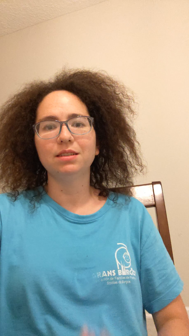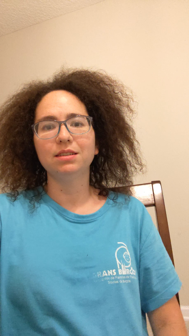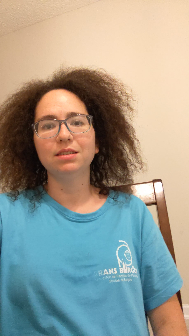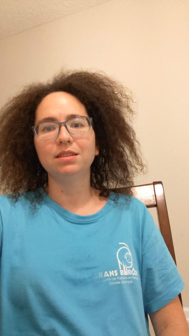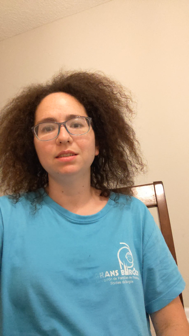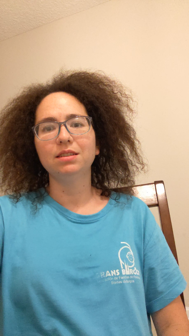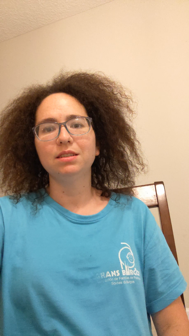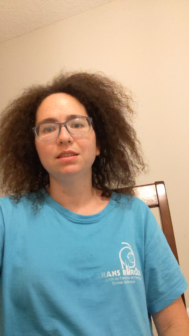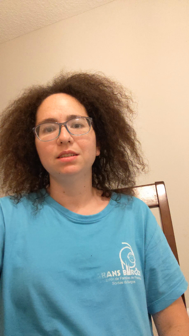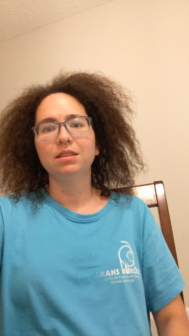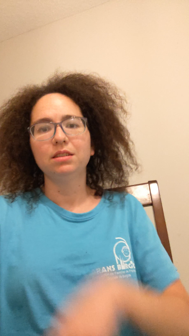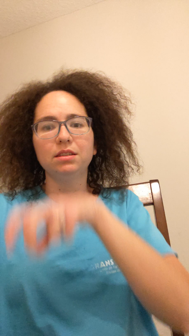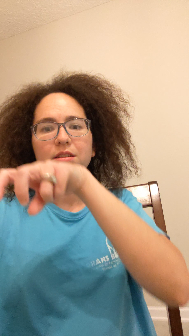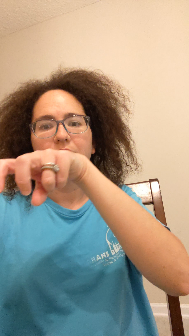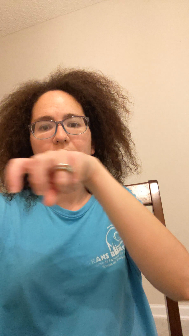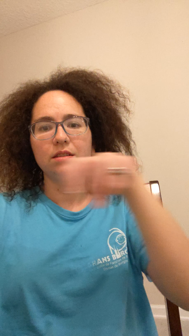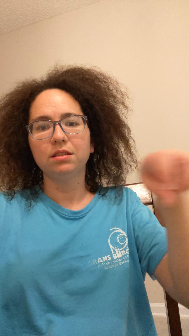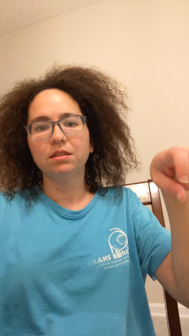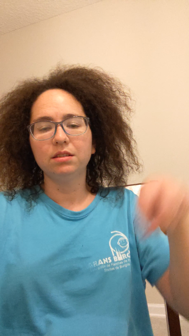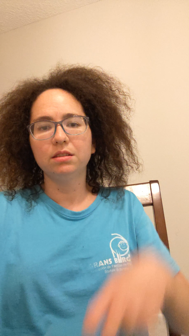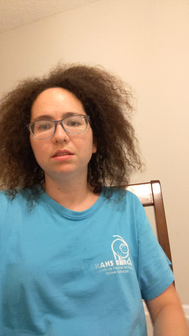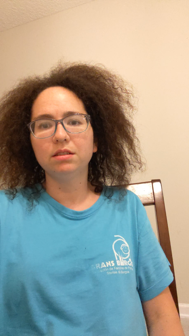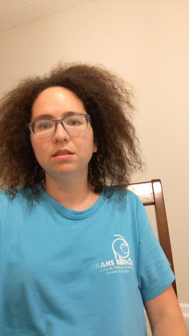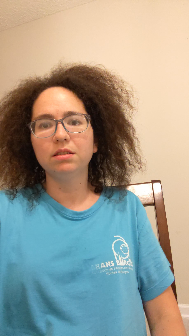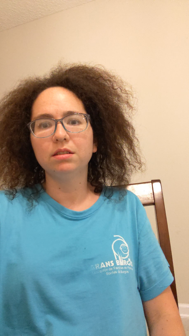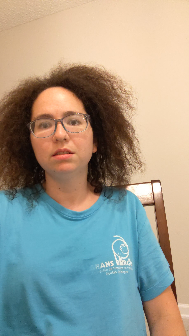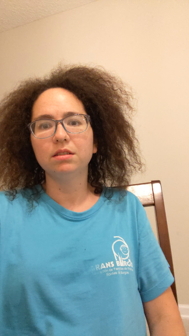porch